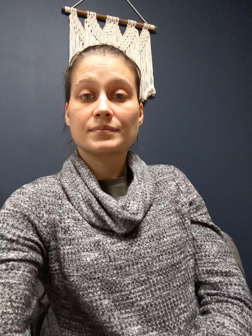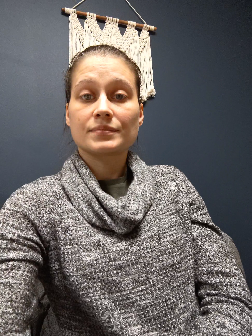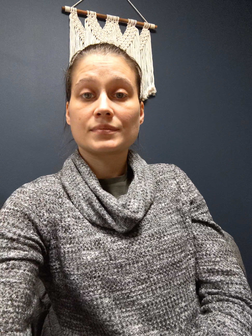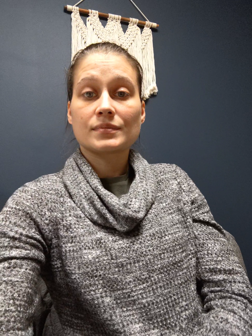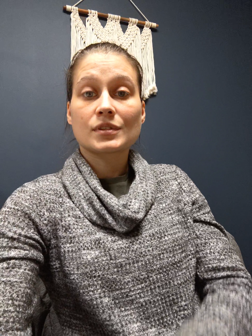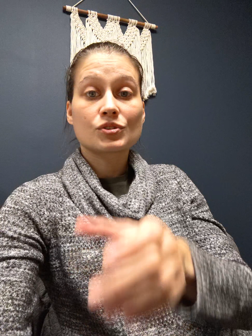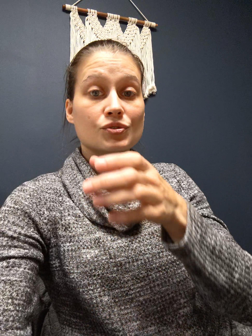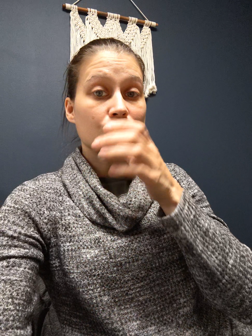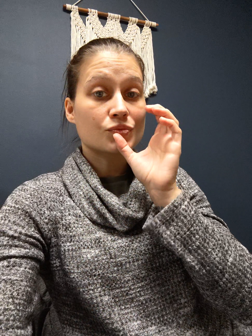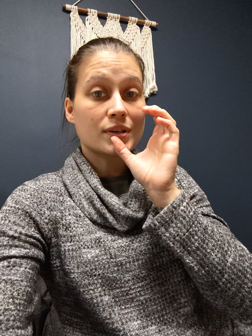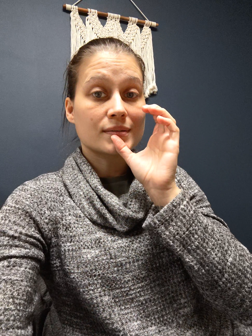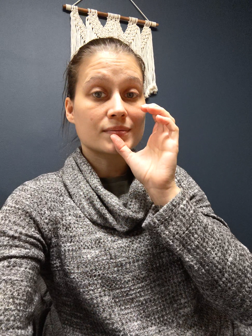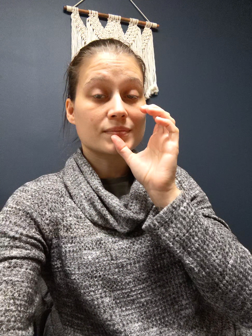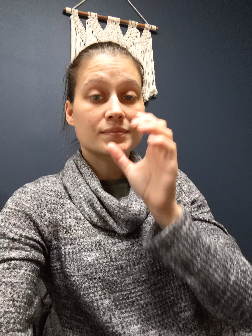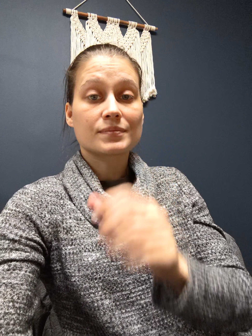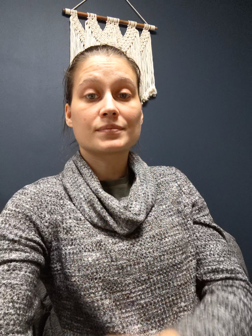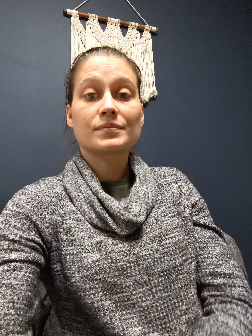drink